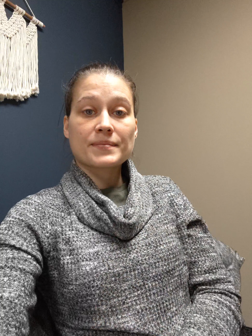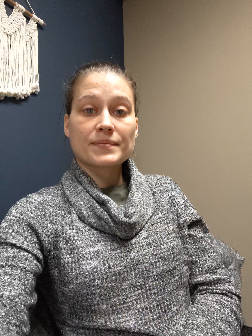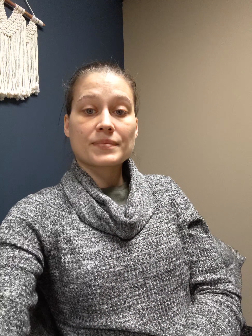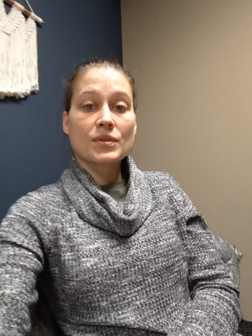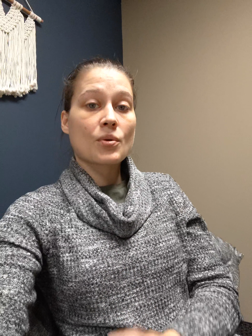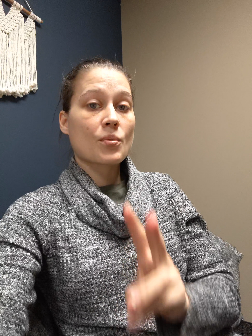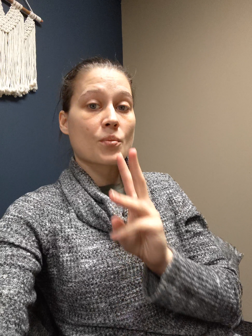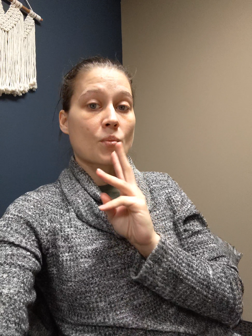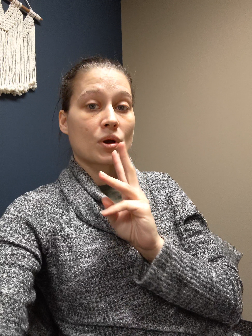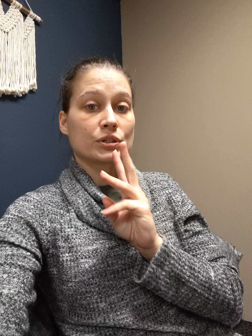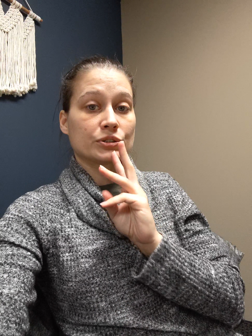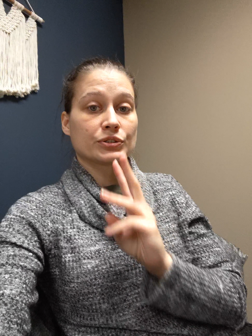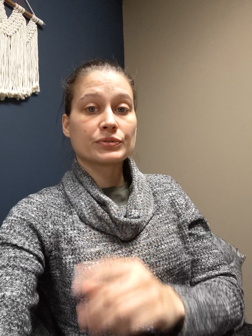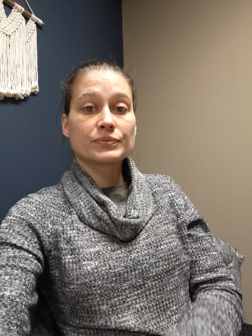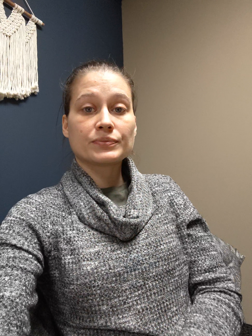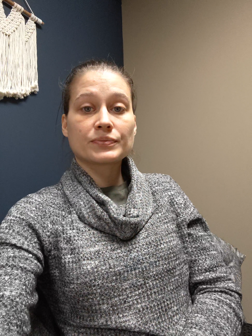water